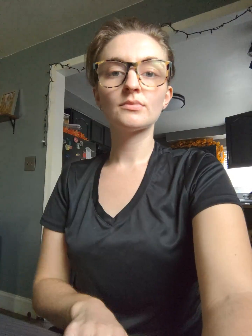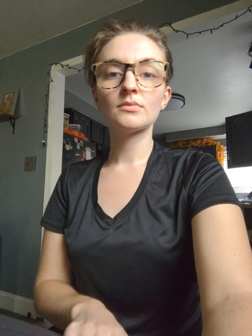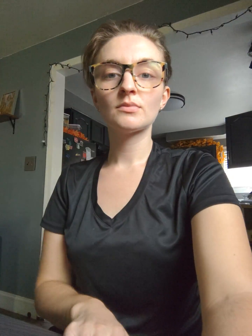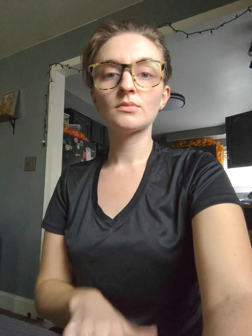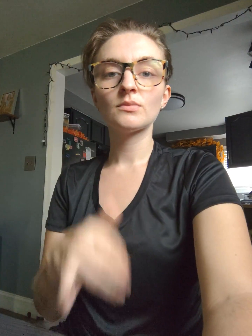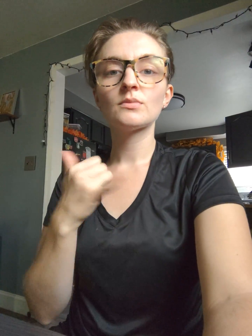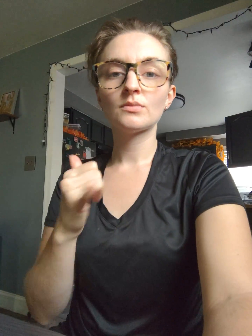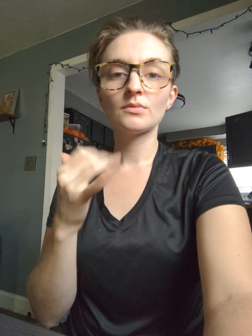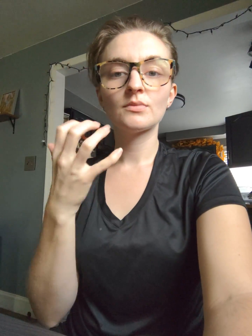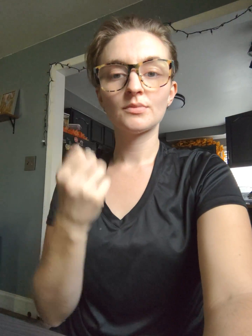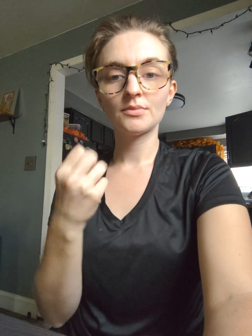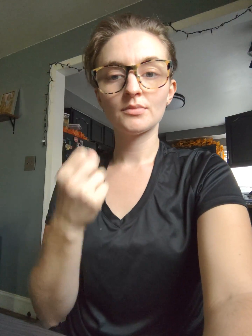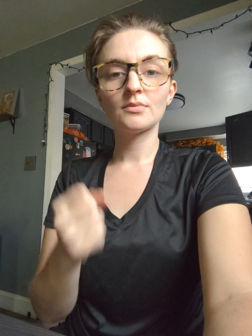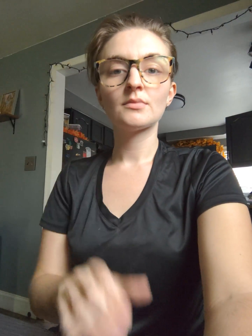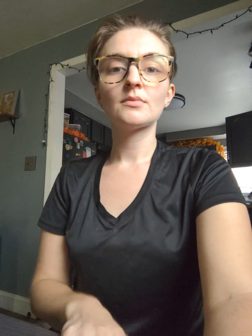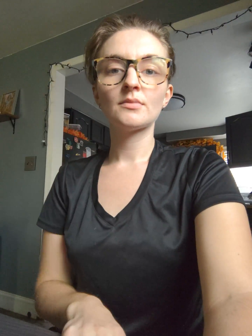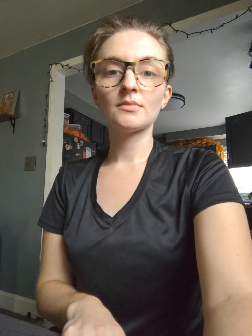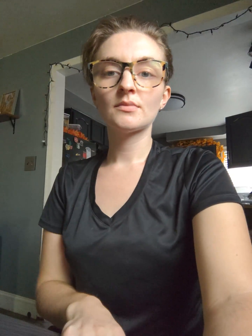play dough